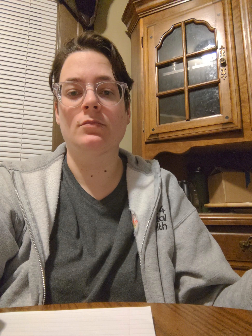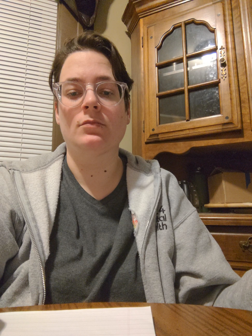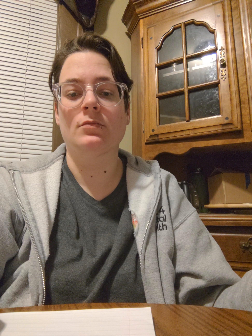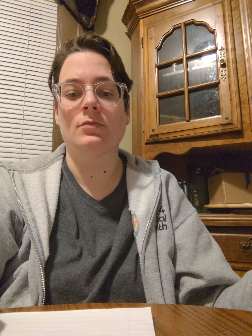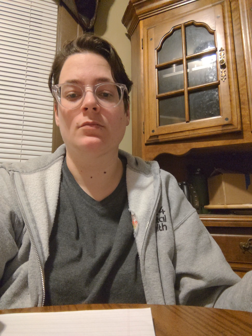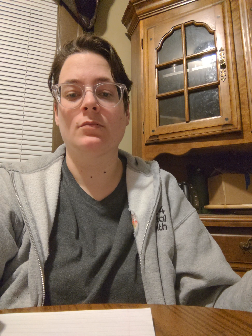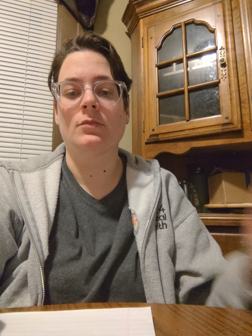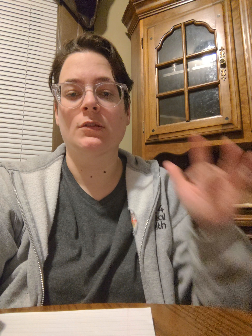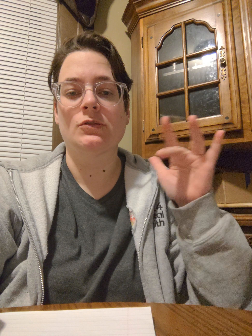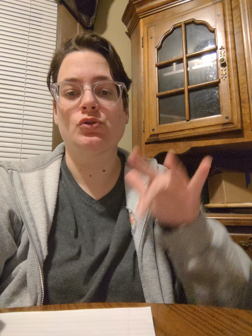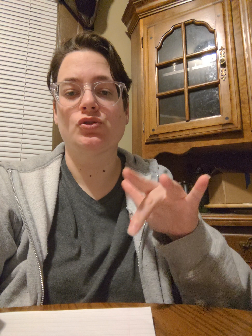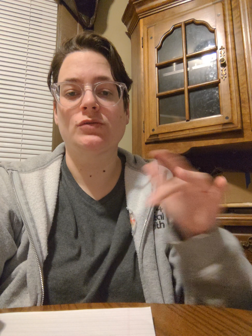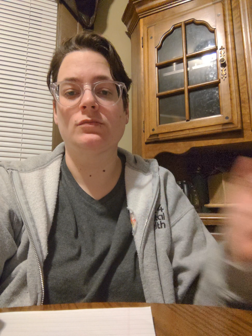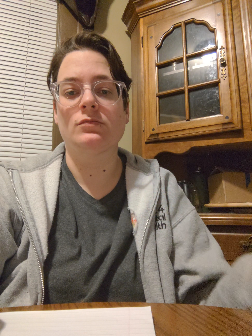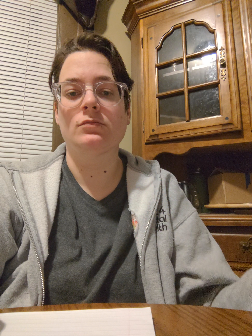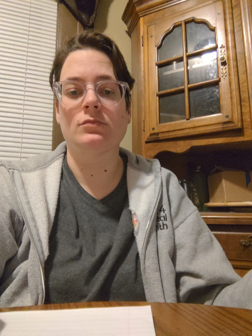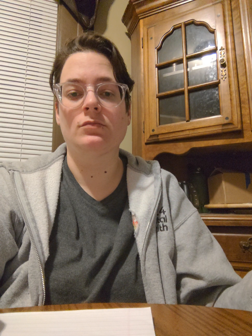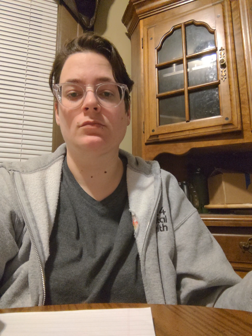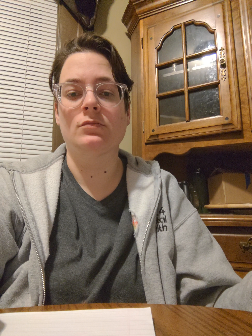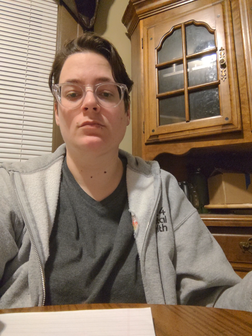touch